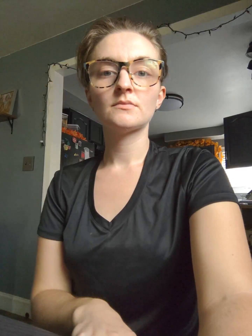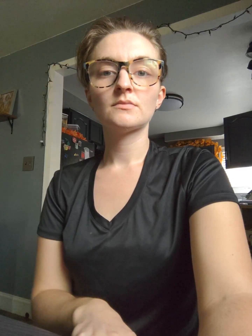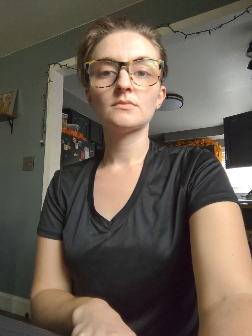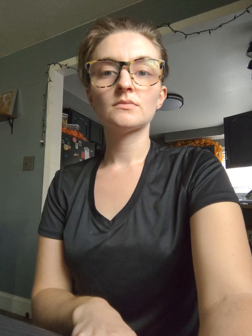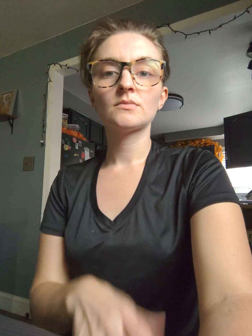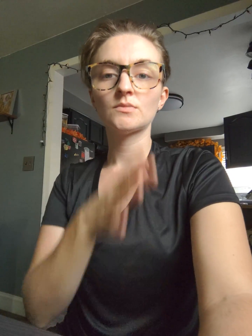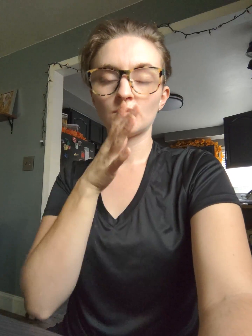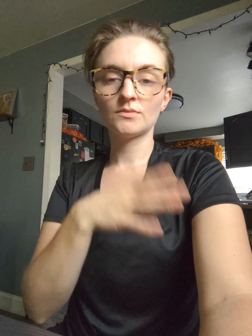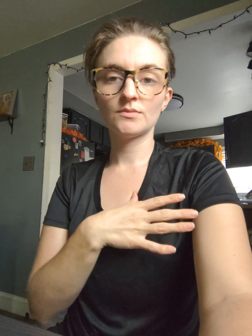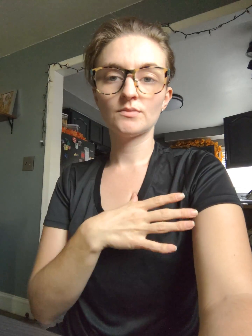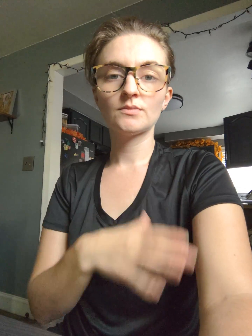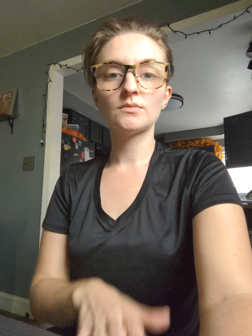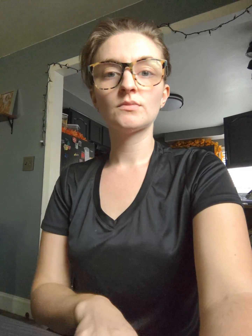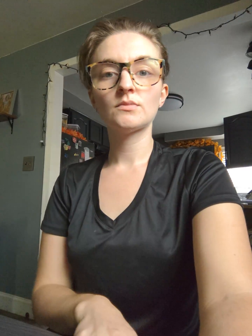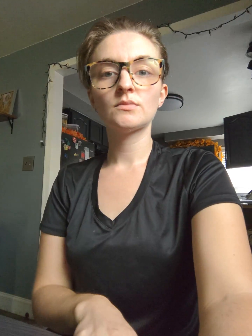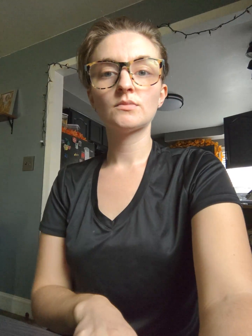lady